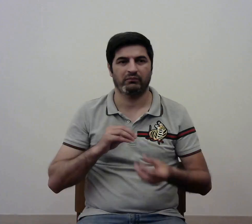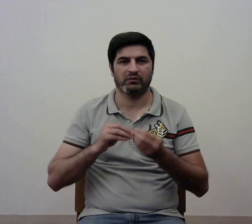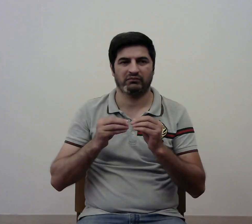problem